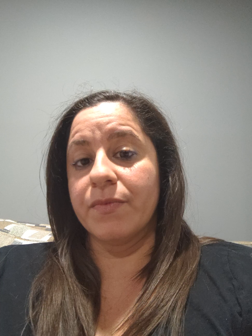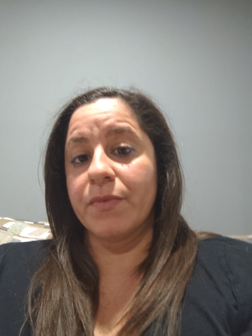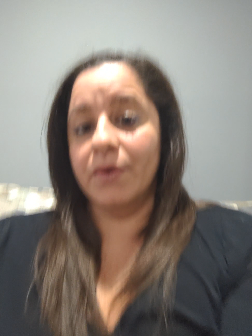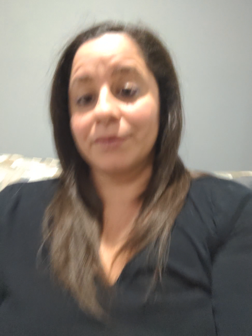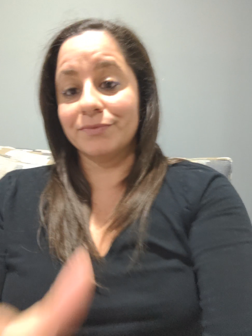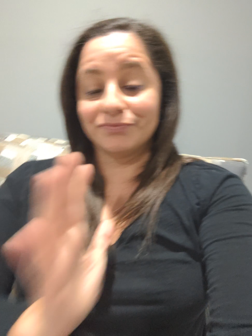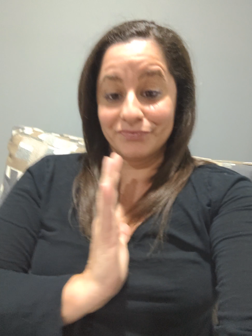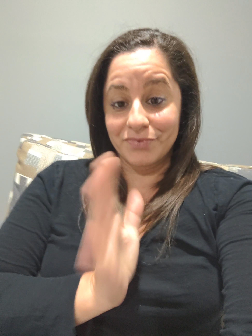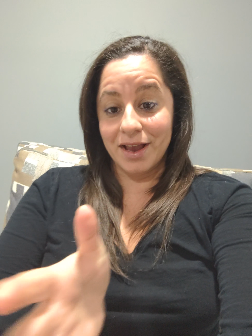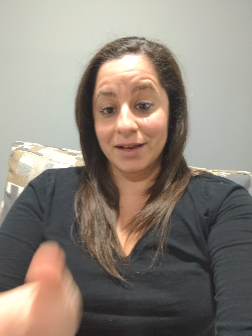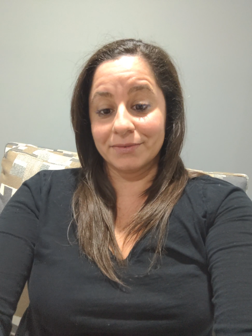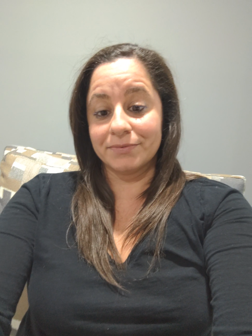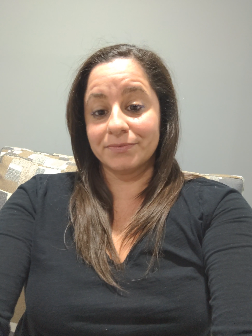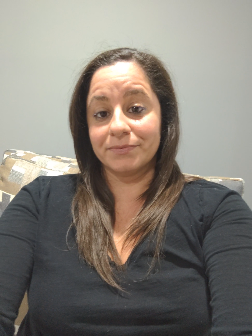fine